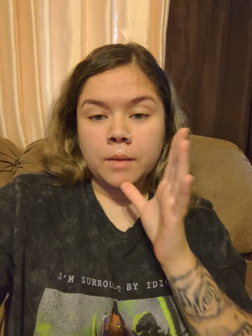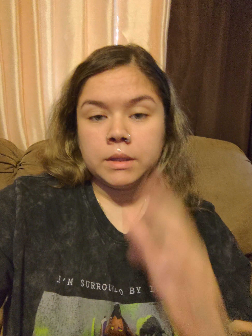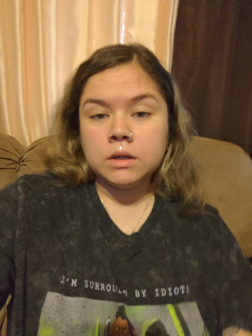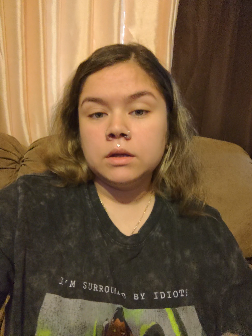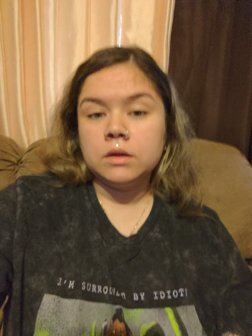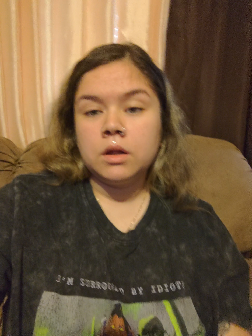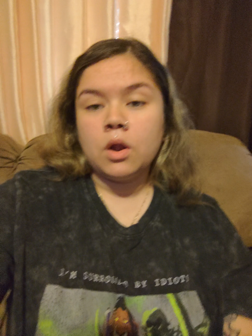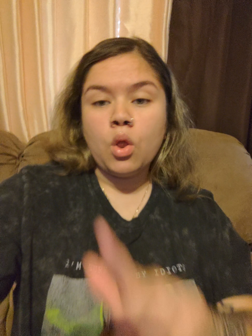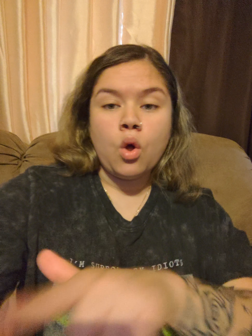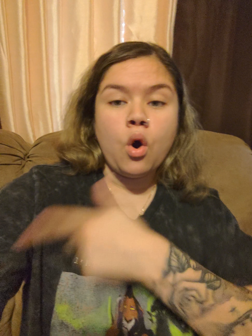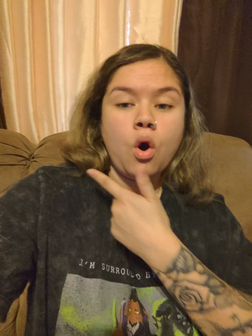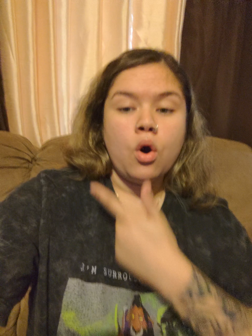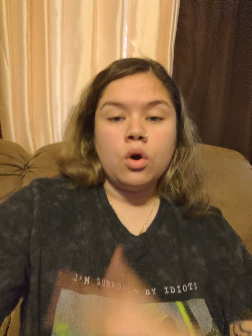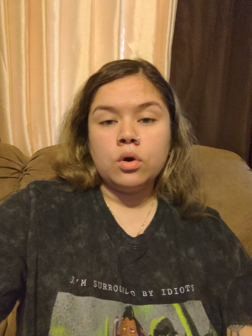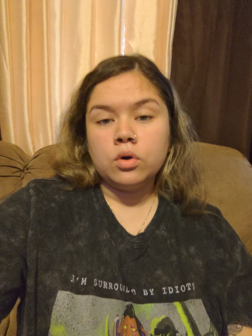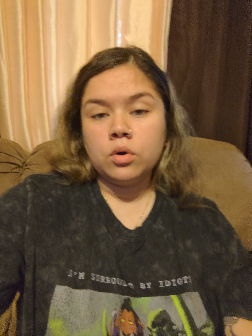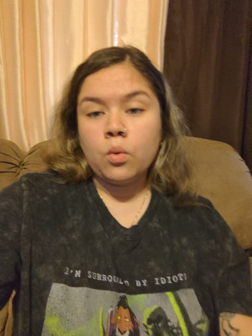long